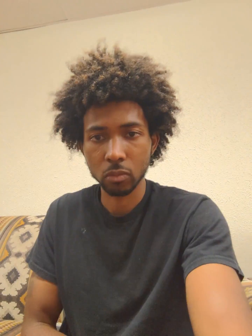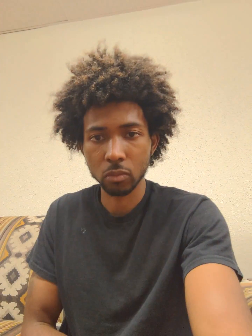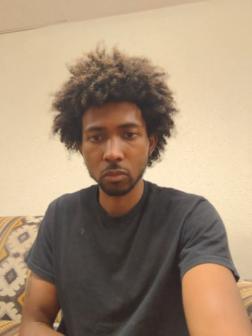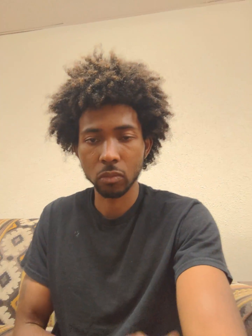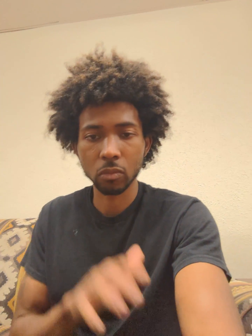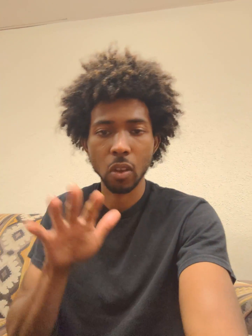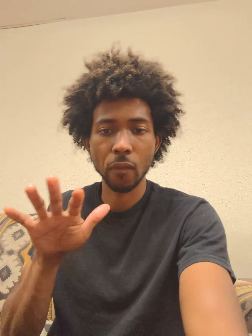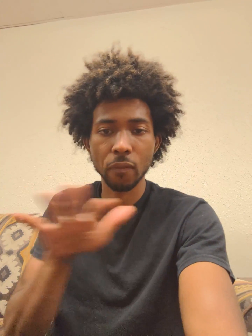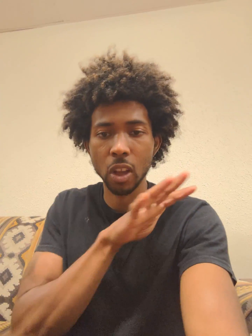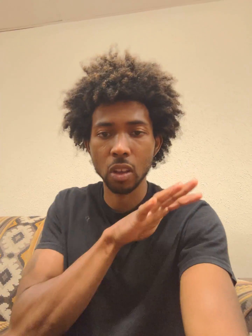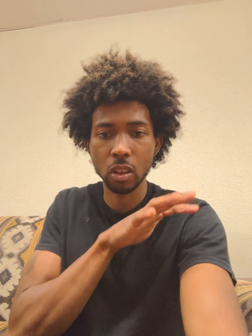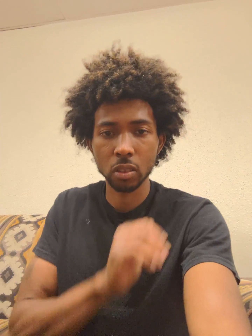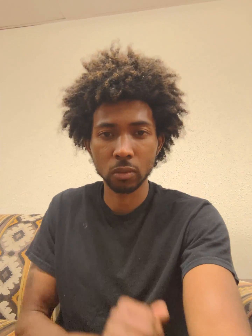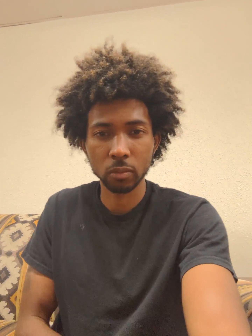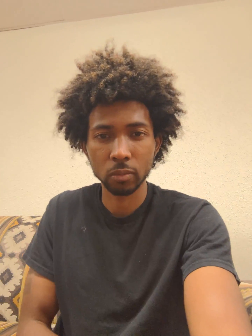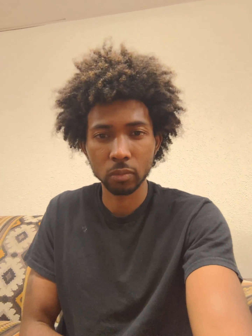full